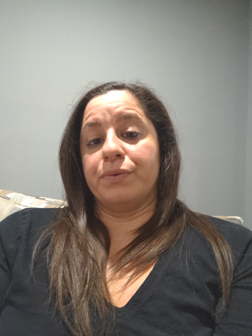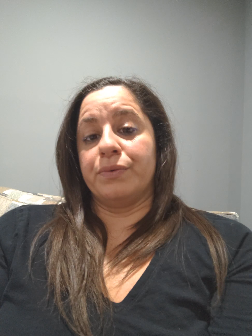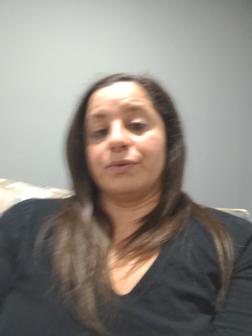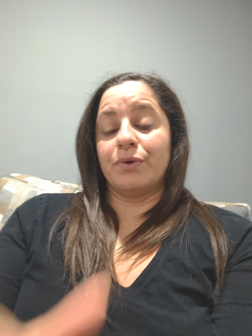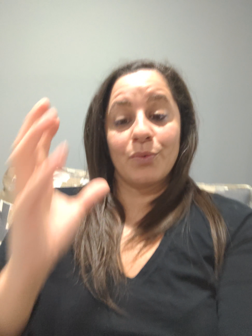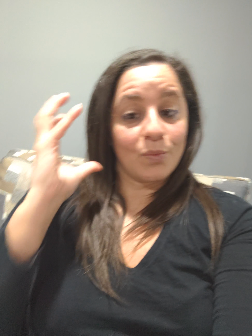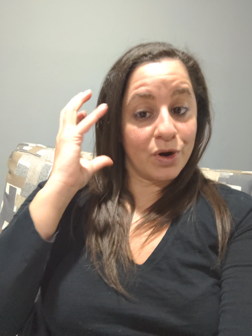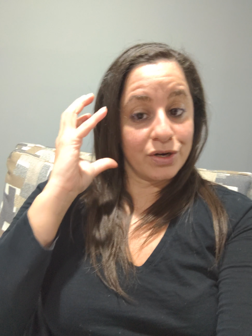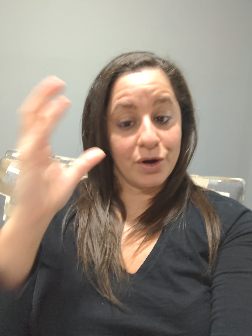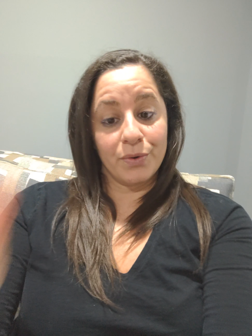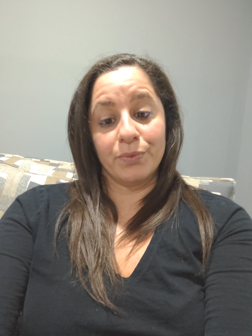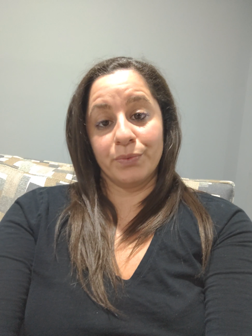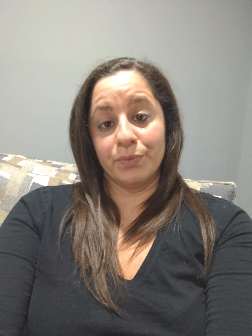radio